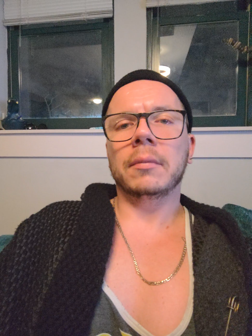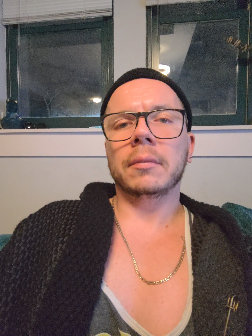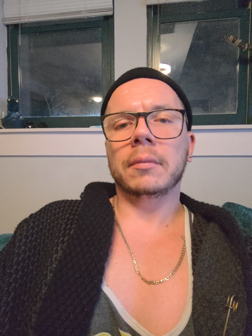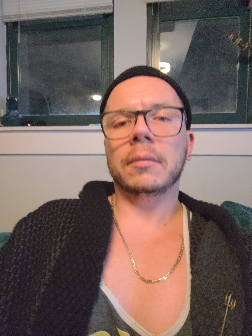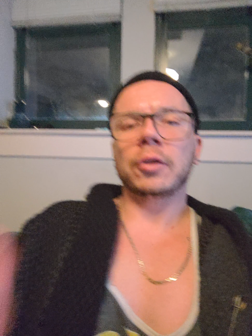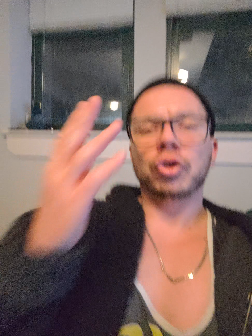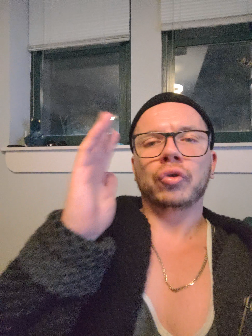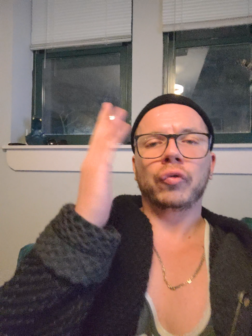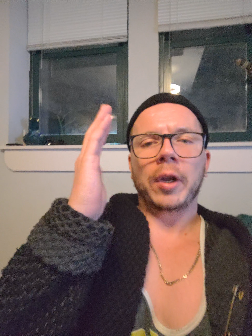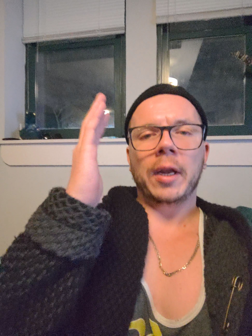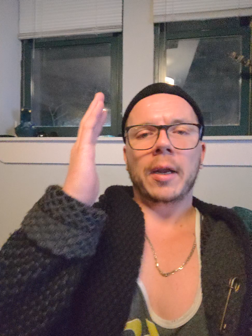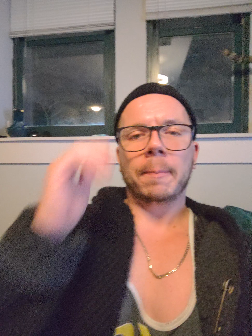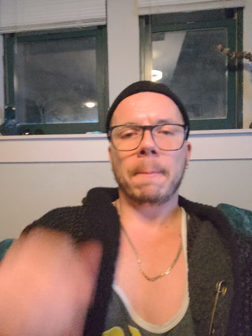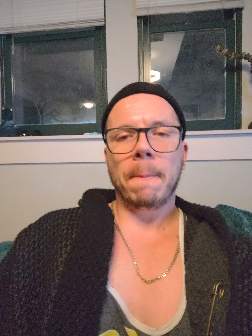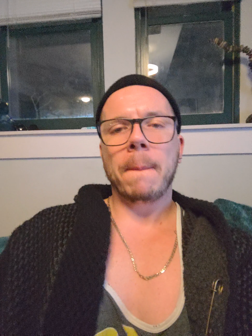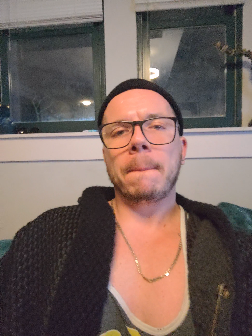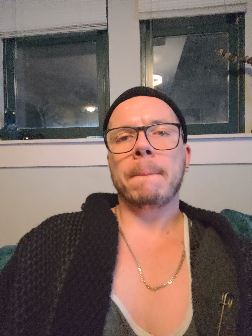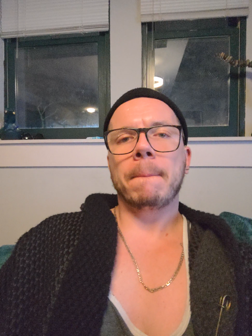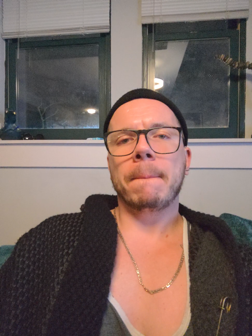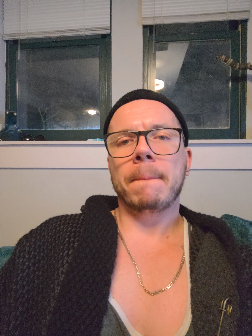tree